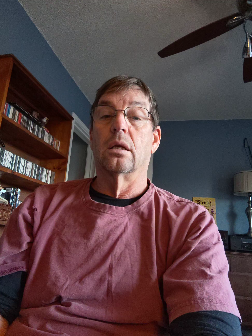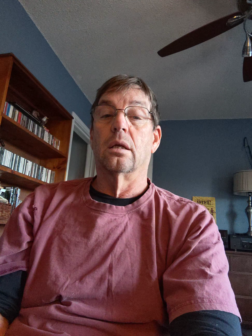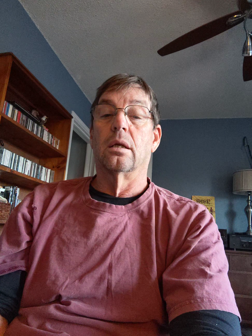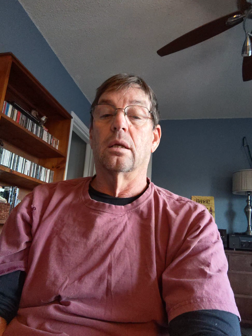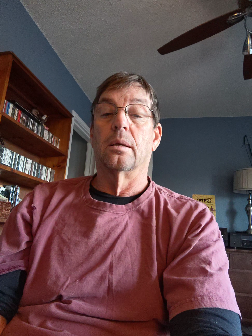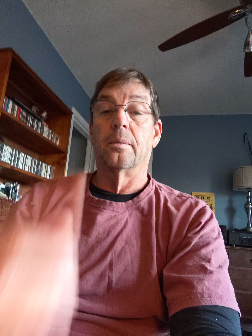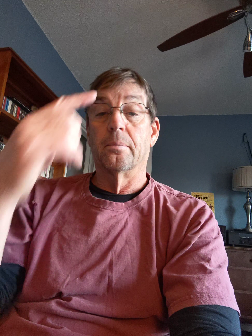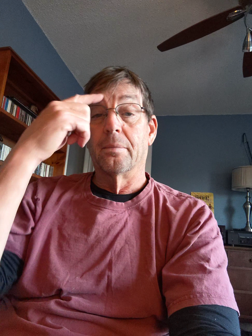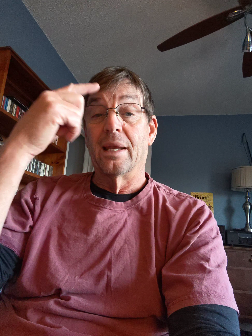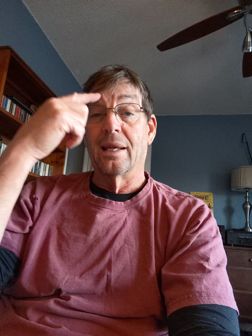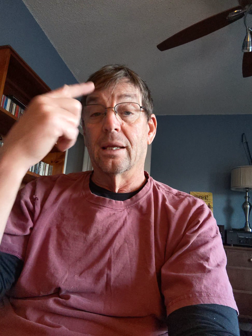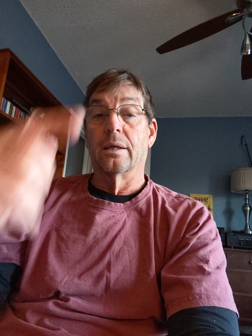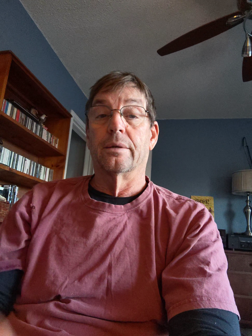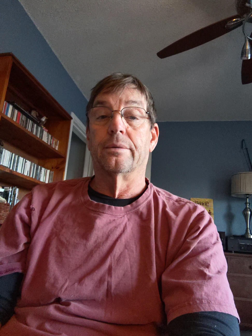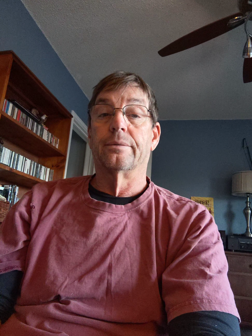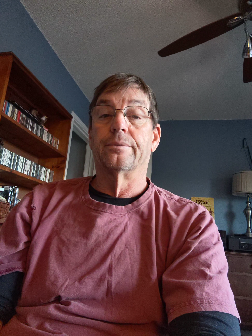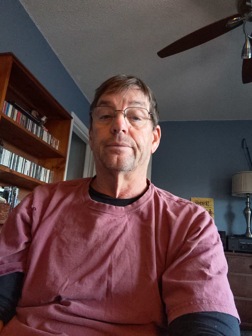penny